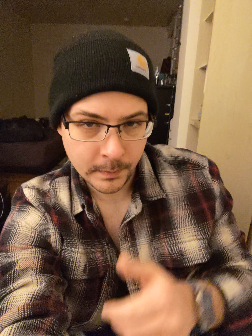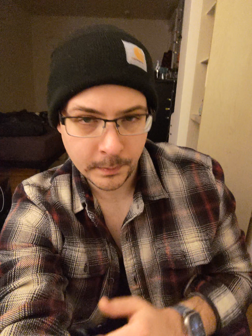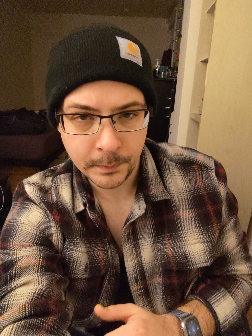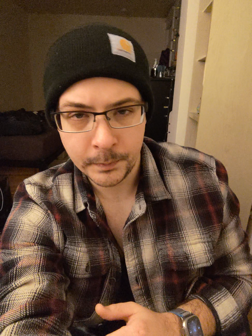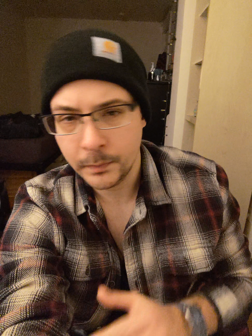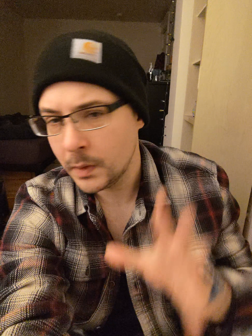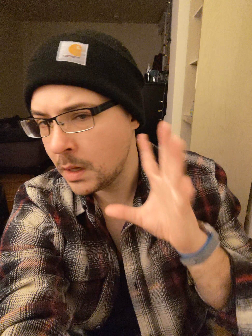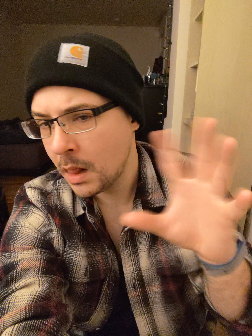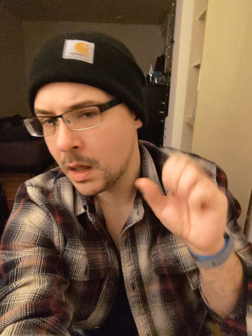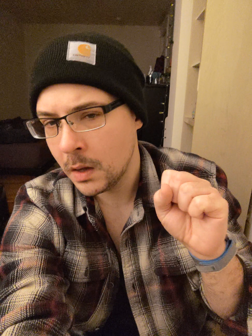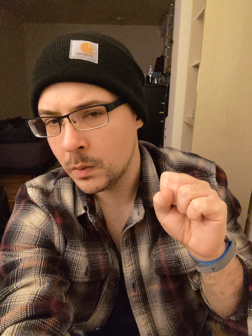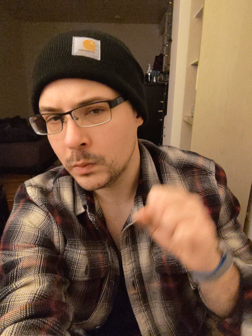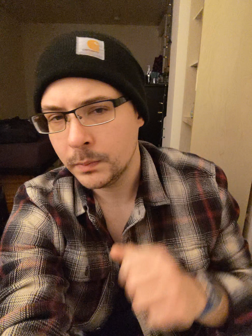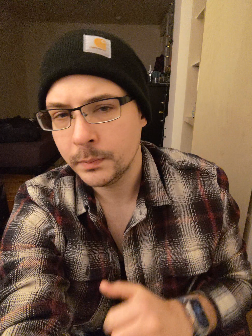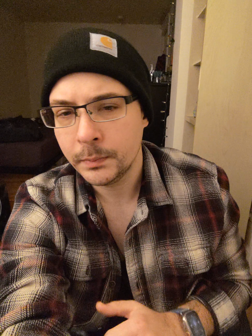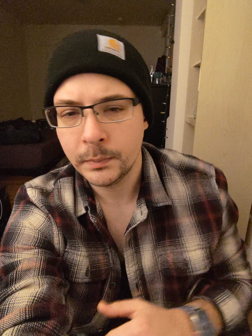loud